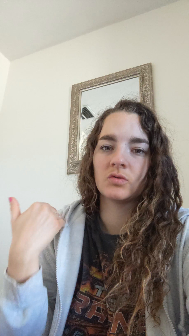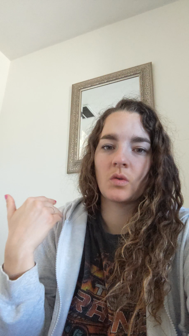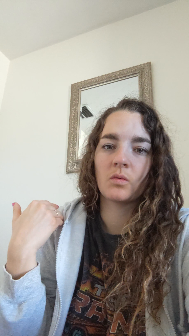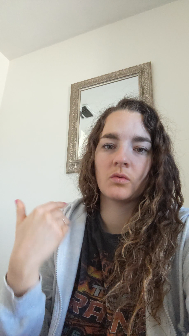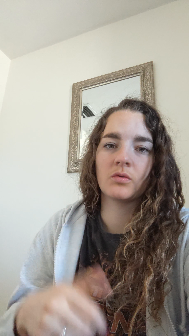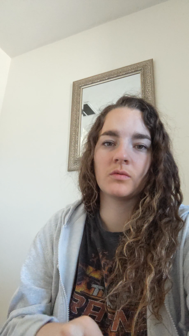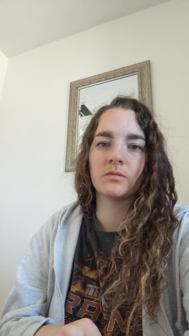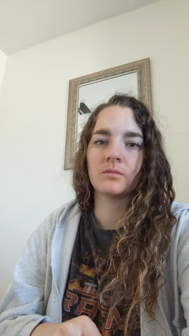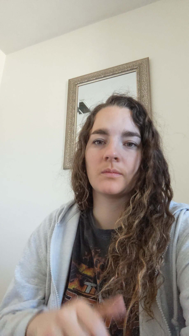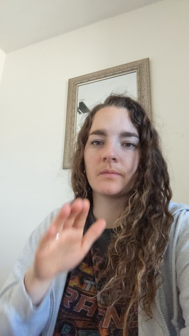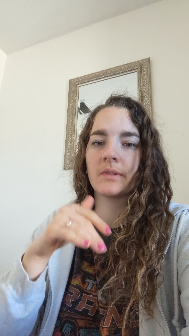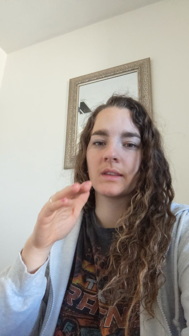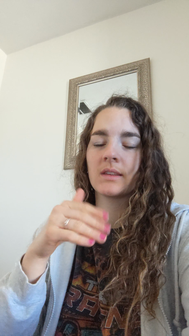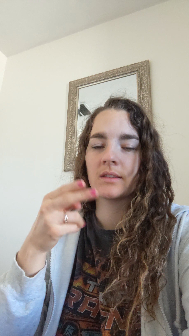pet's name